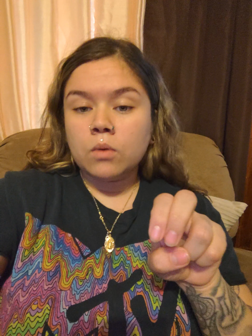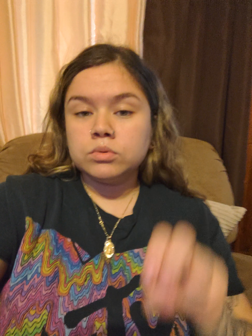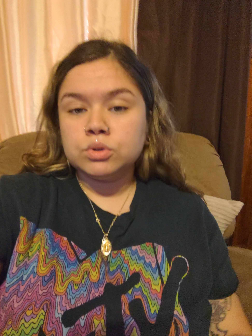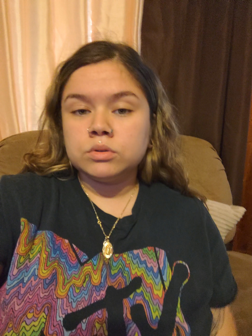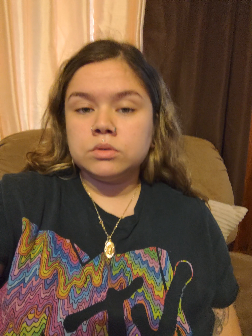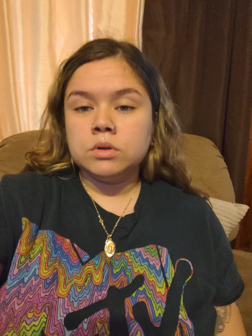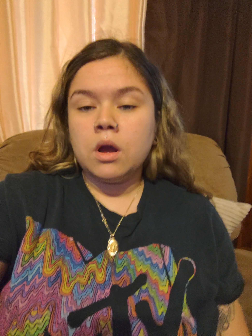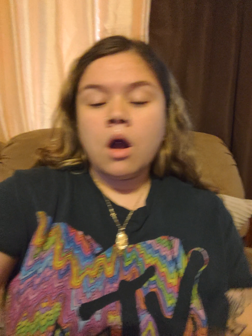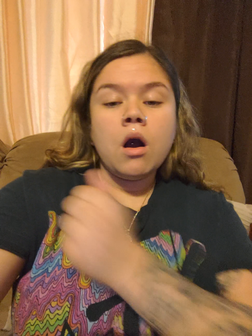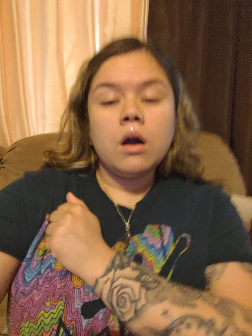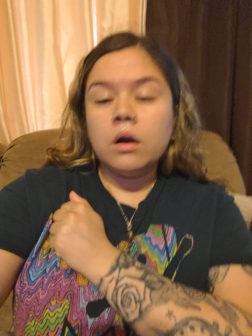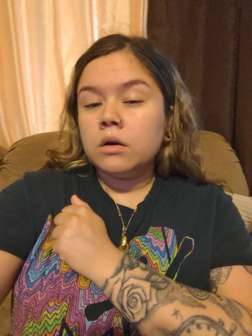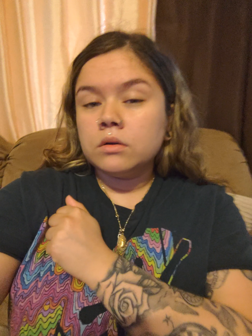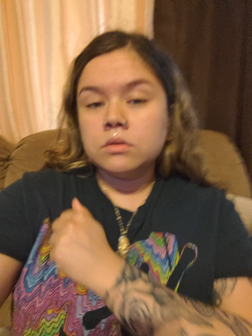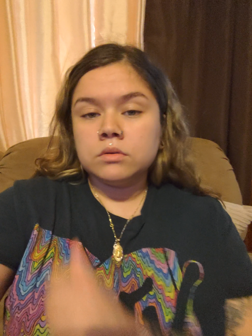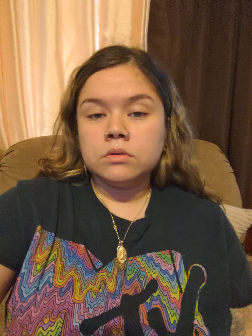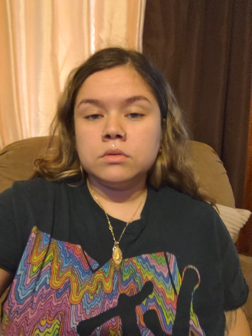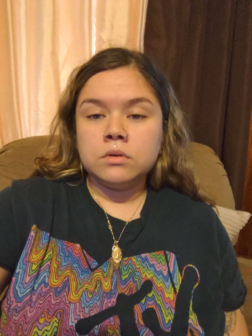hug